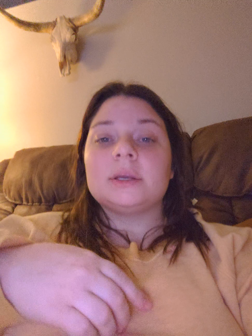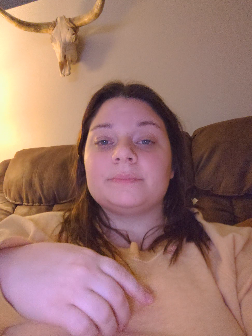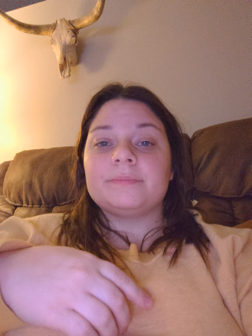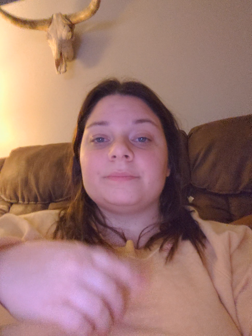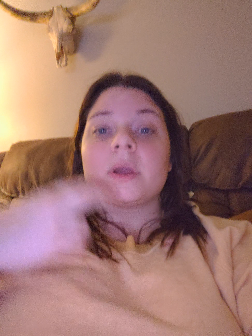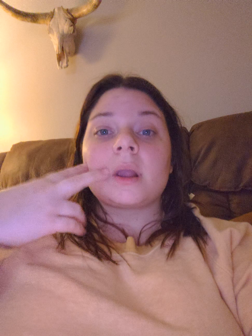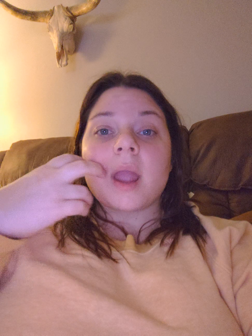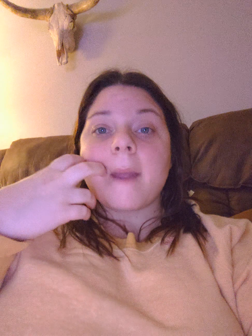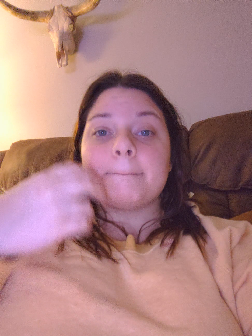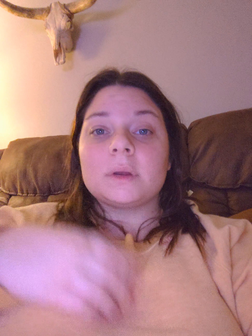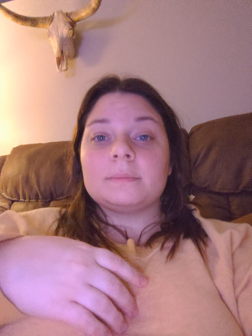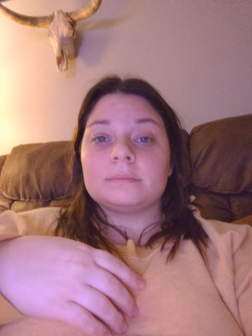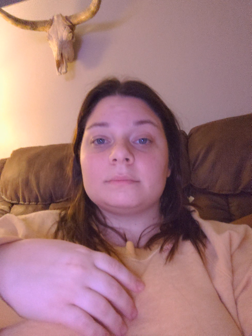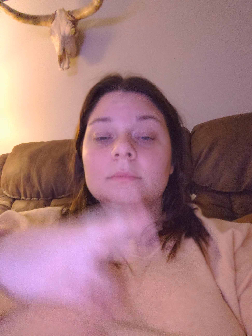gum